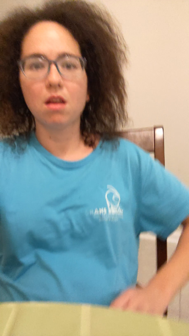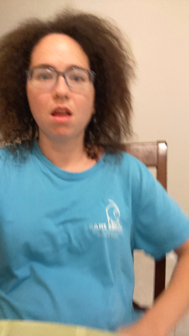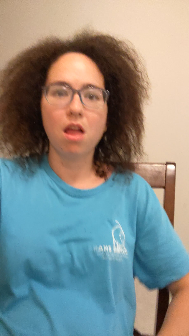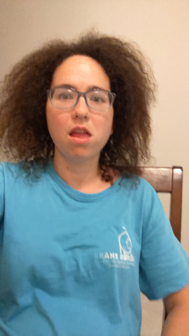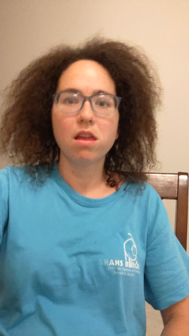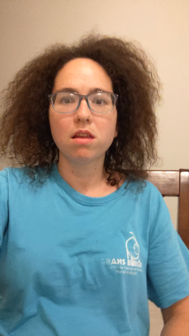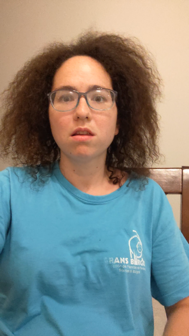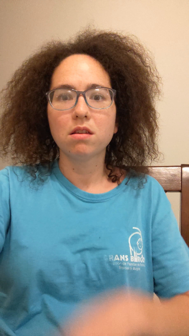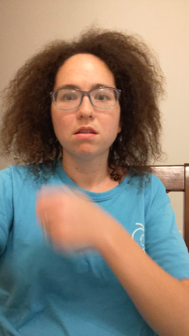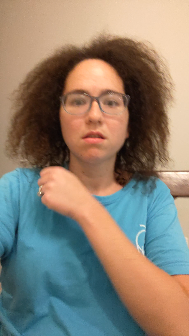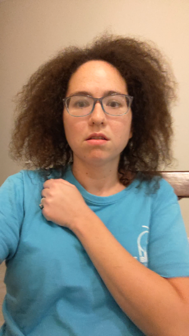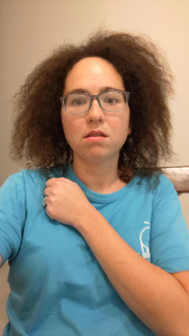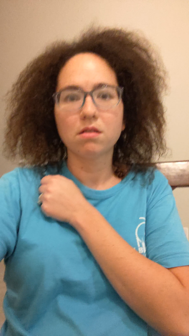hug